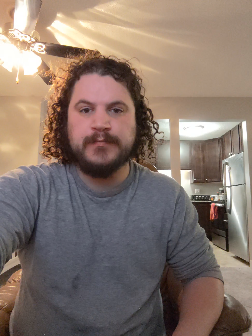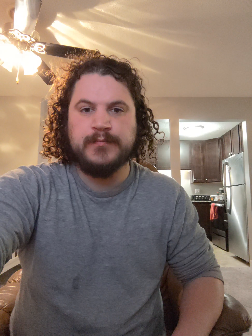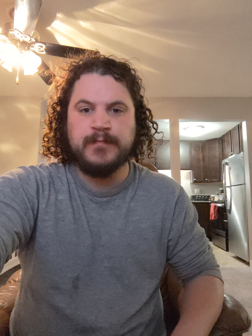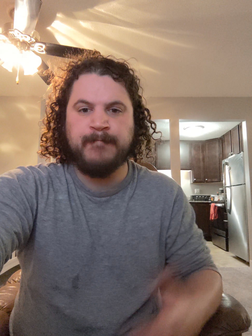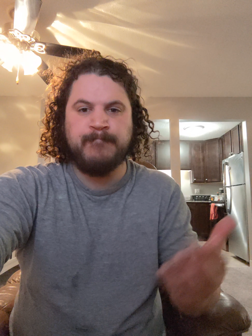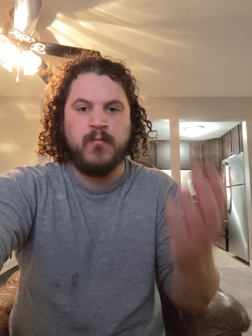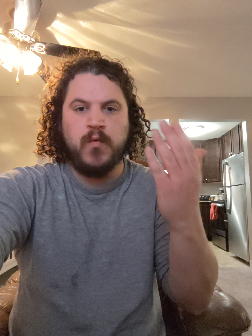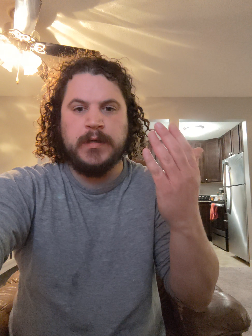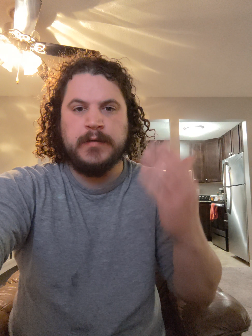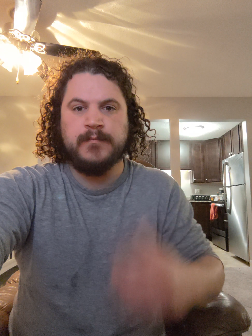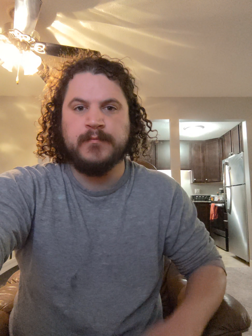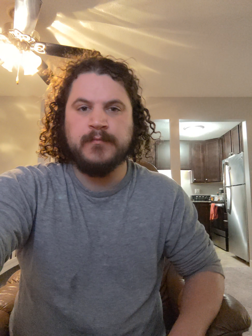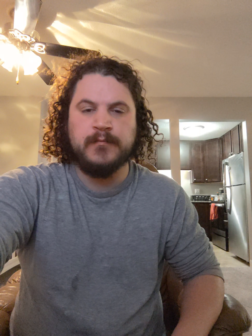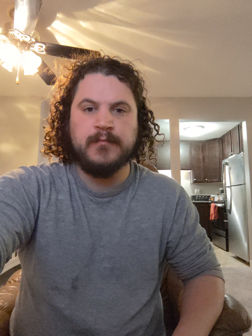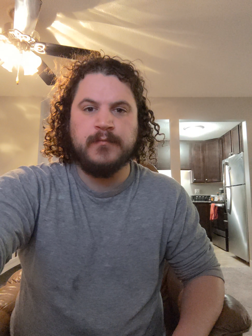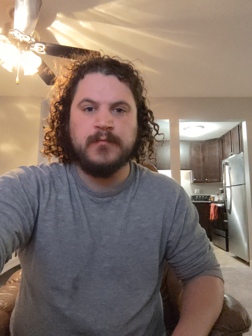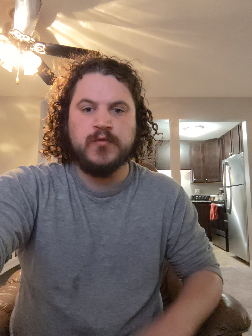morning